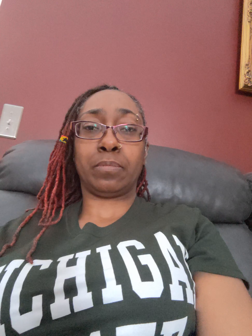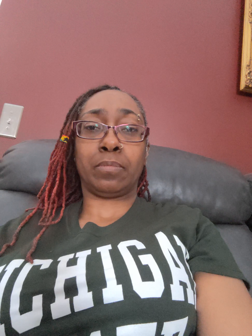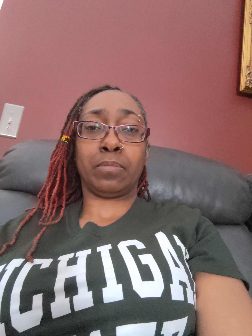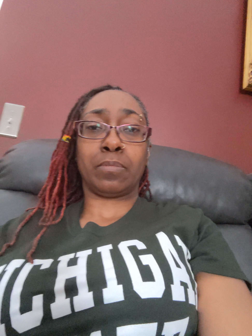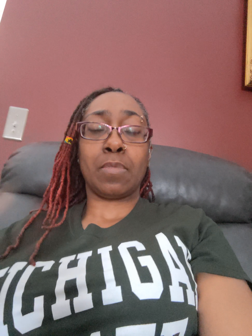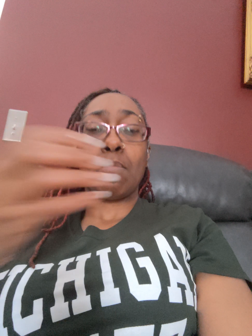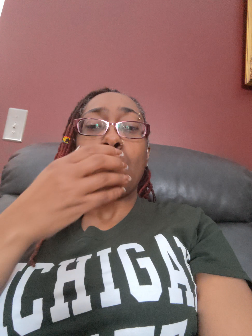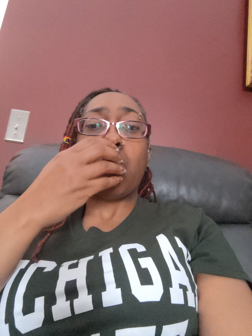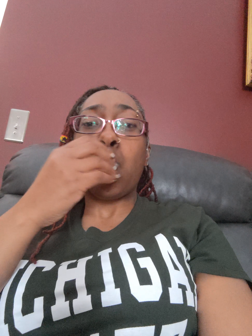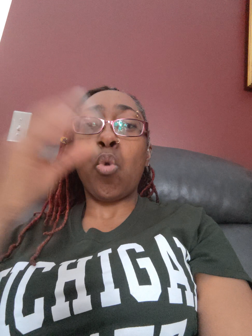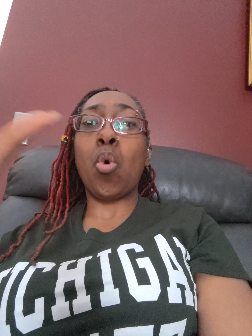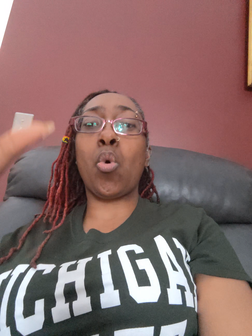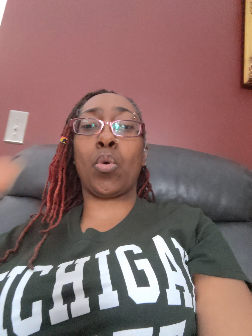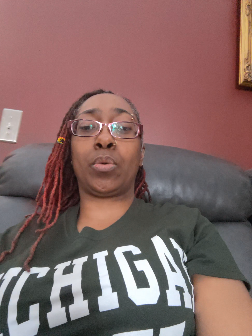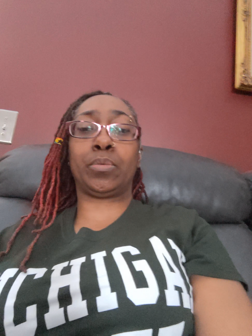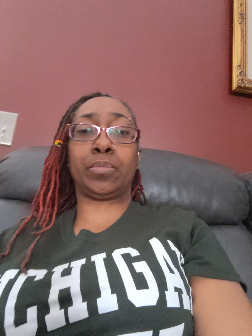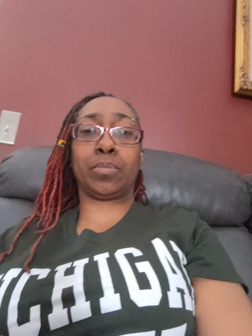blow